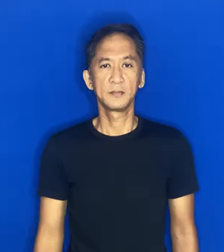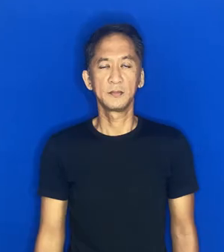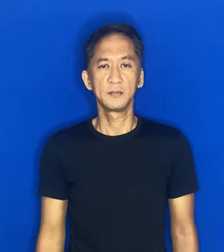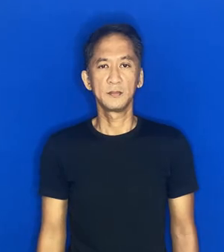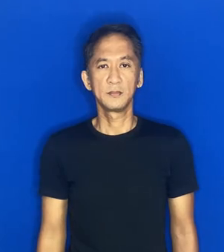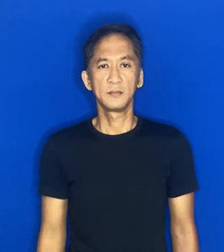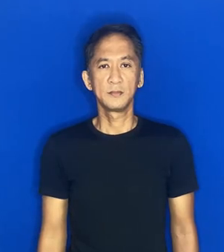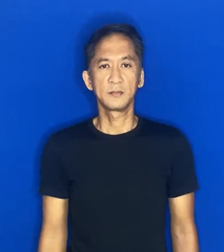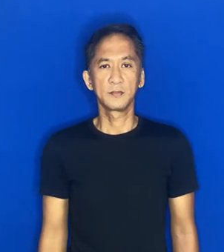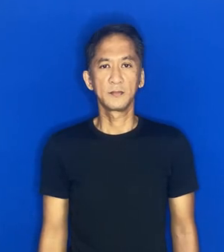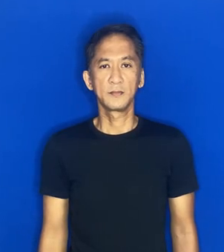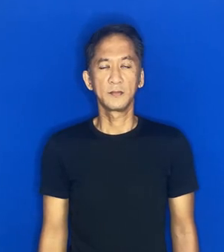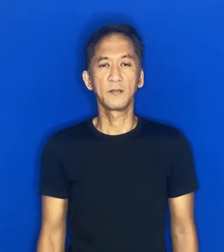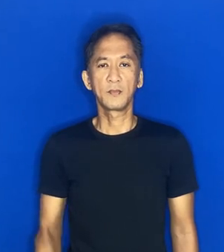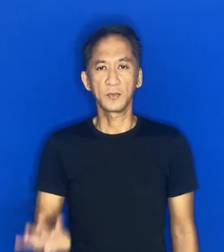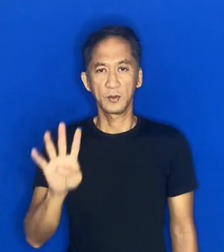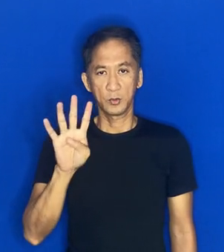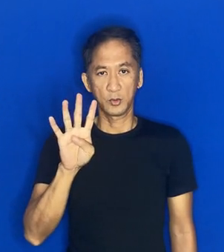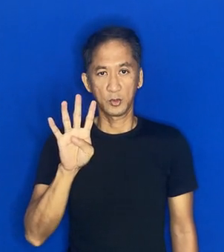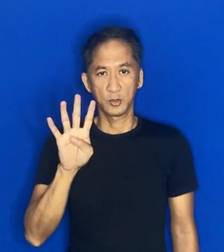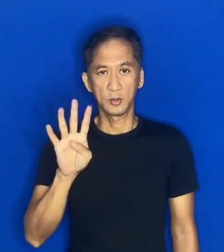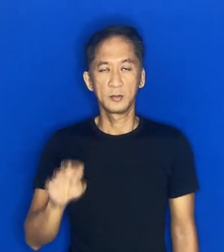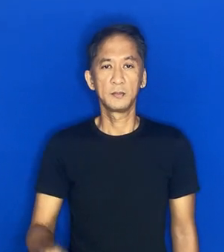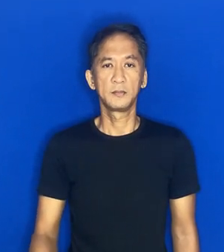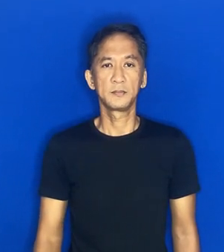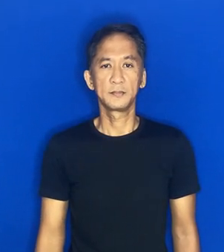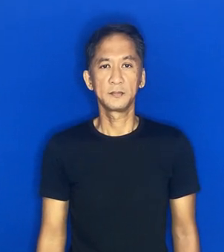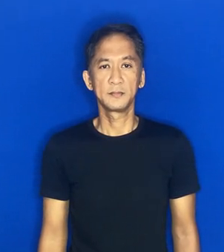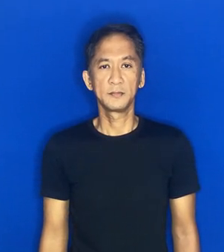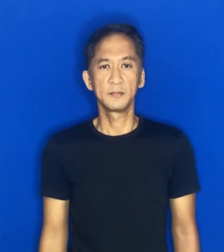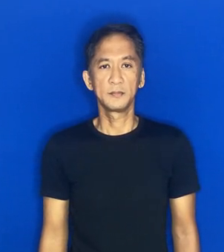four